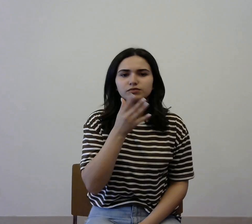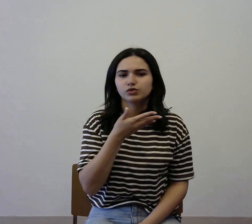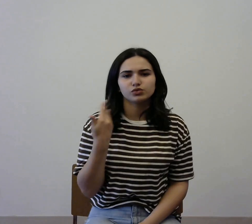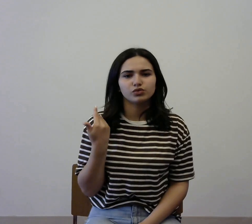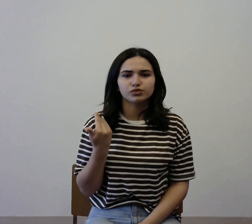yox